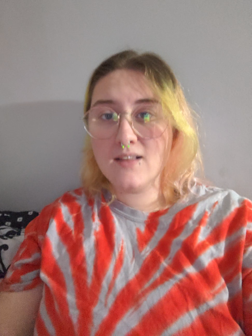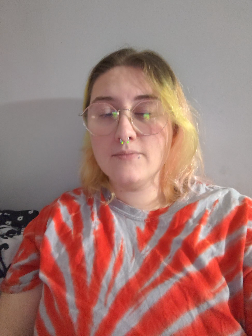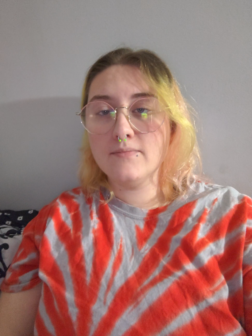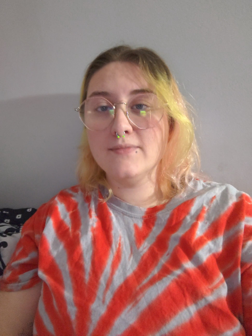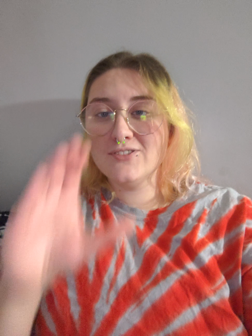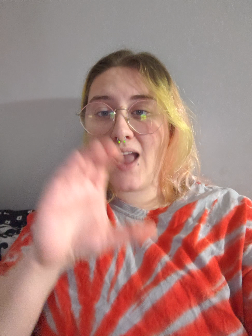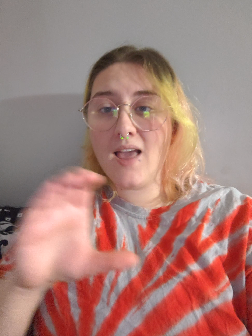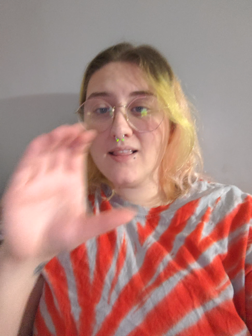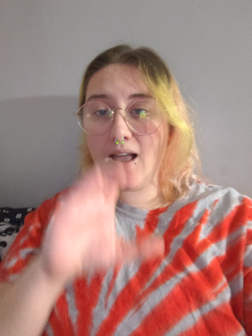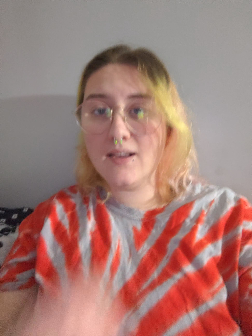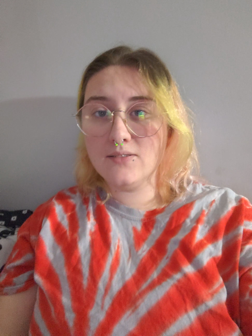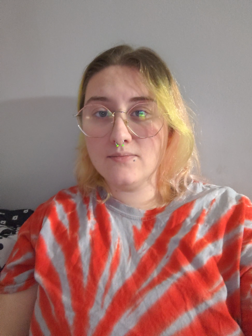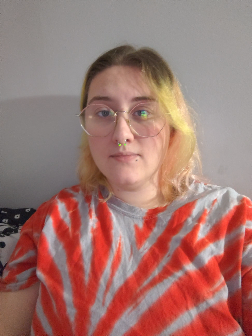chocolate